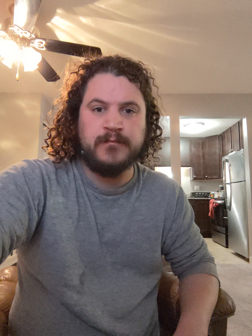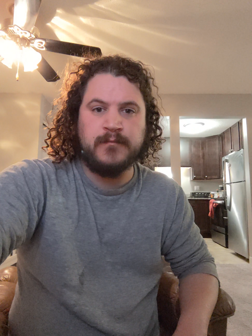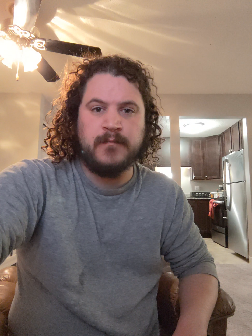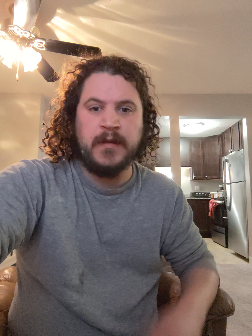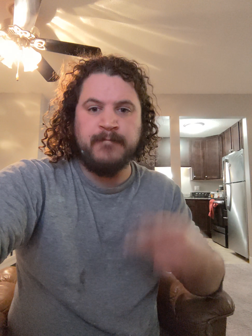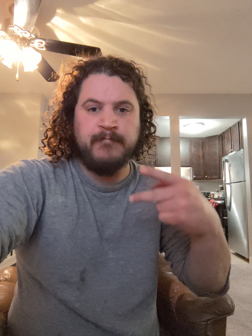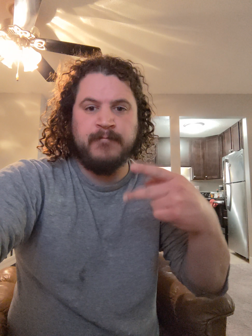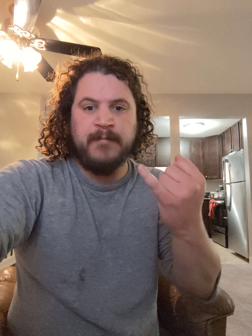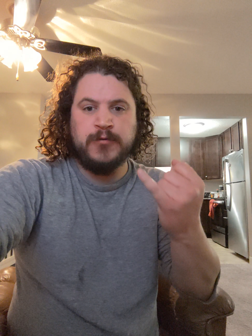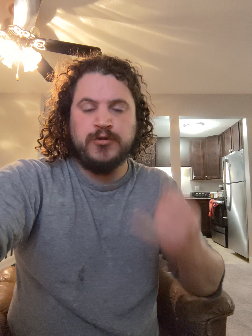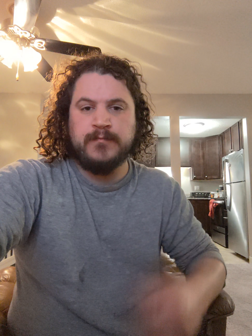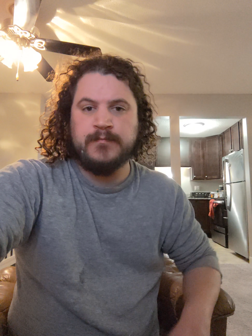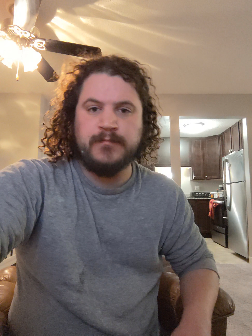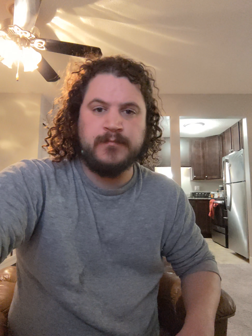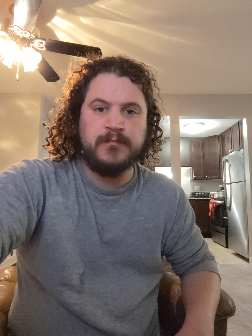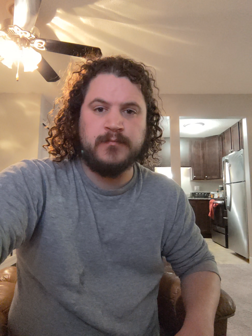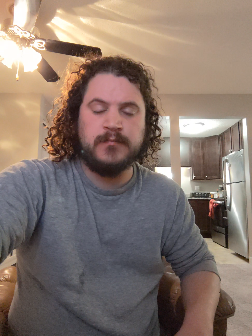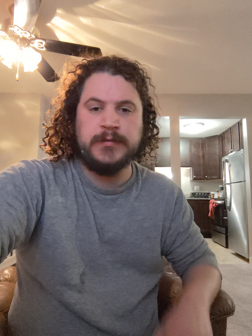pajamas